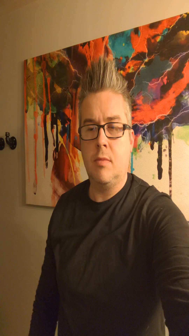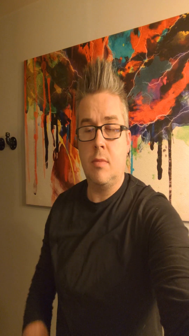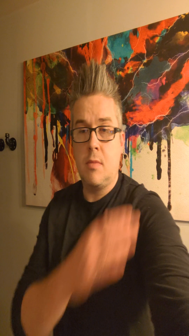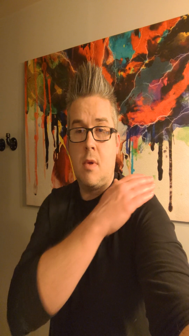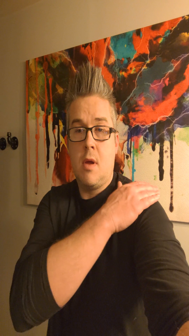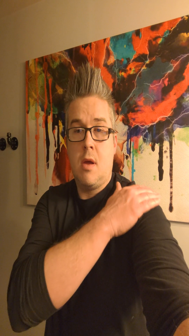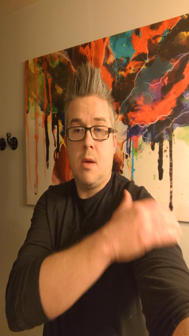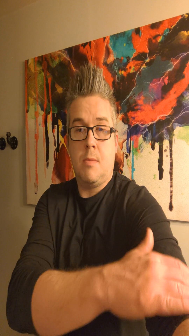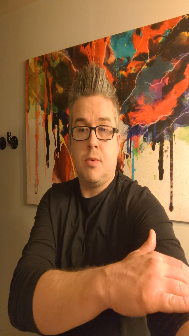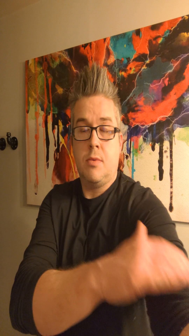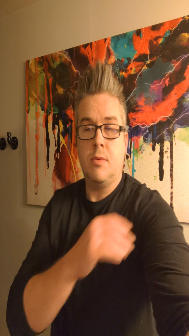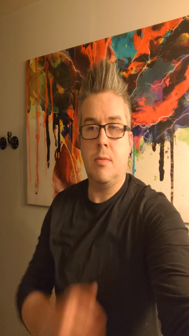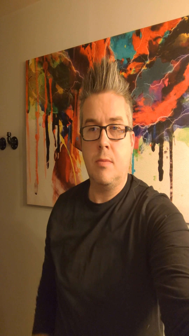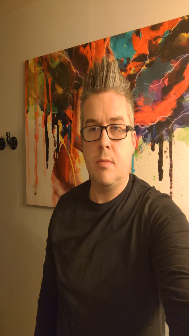arm